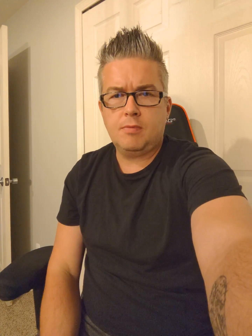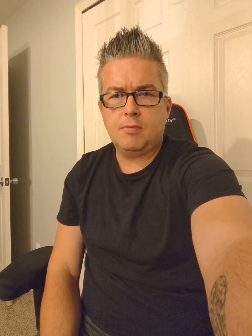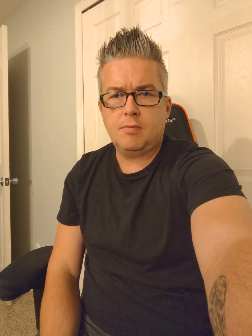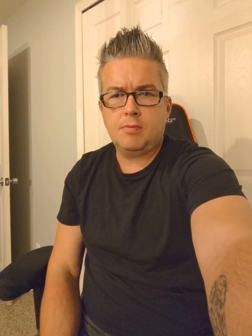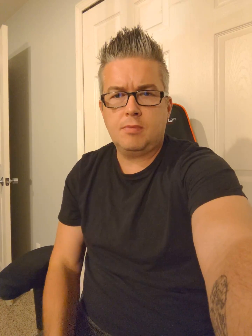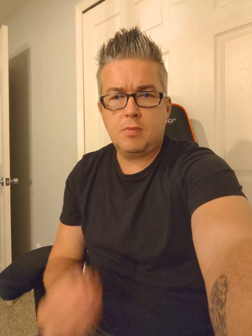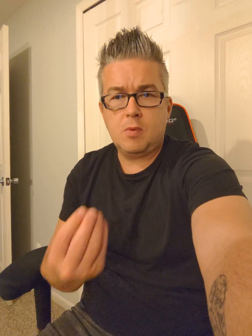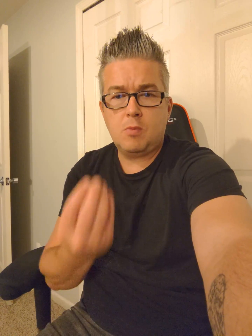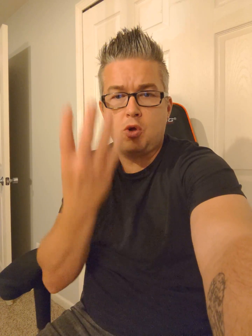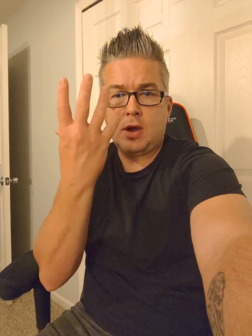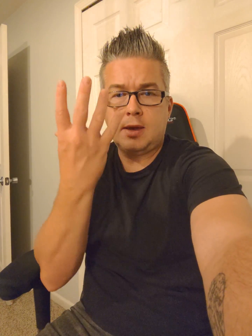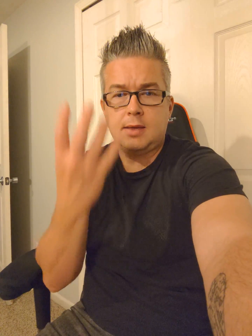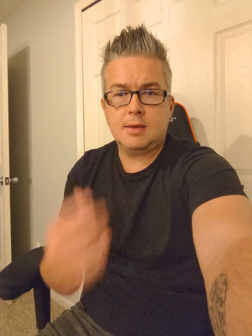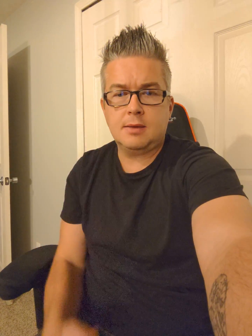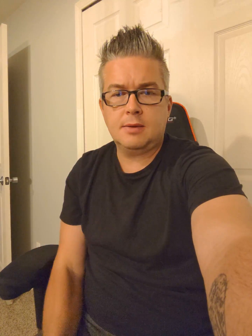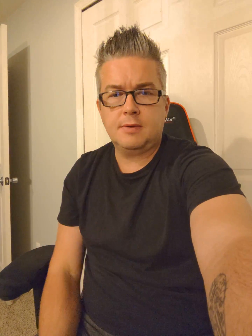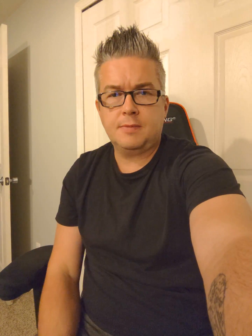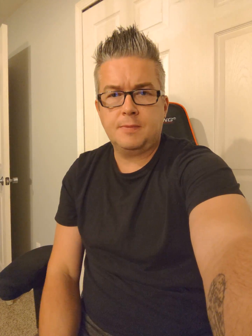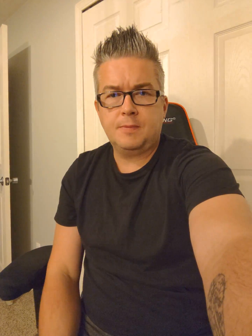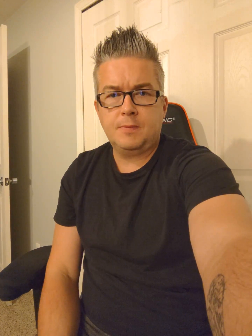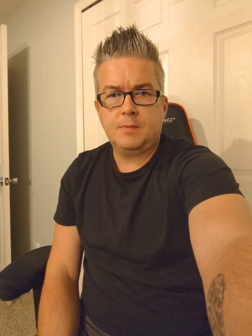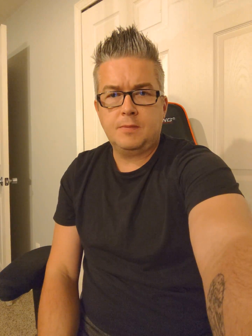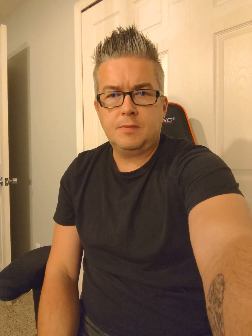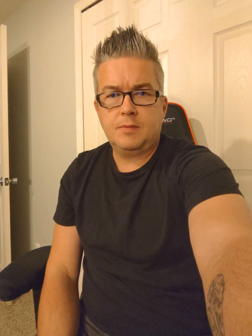plants